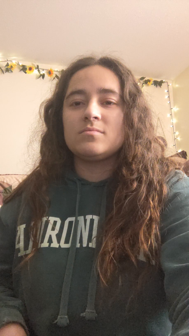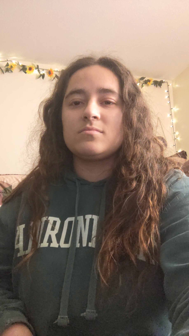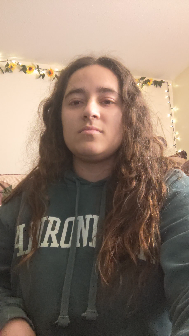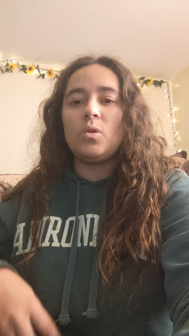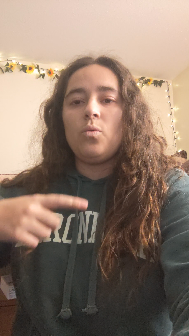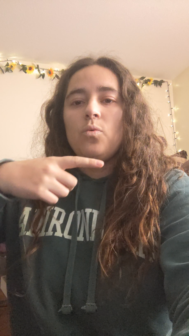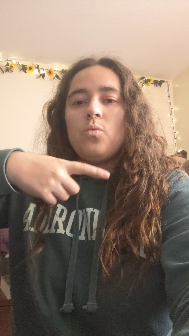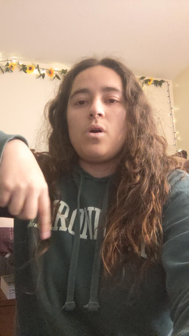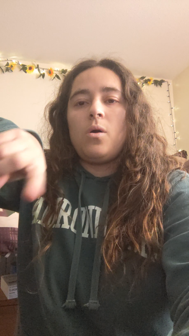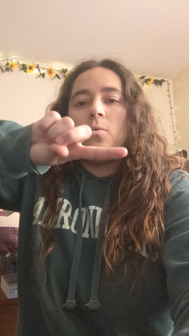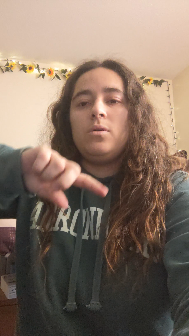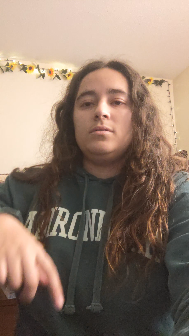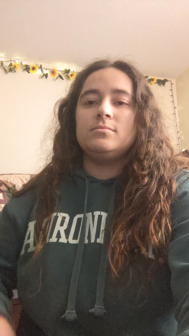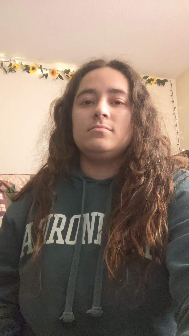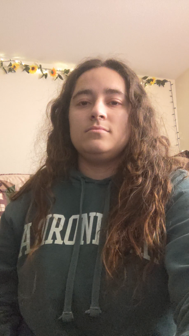around